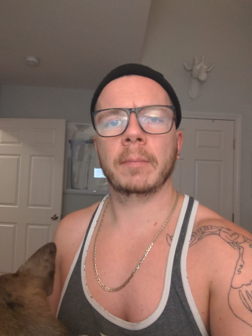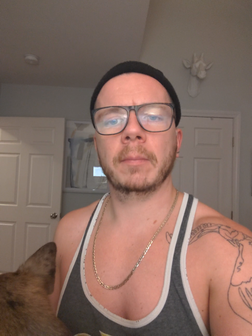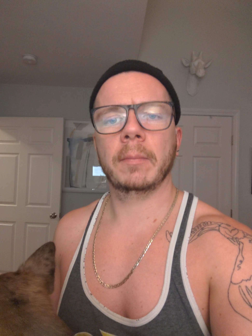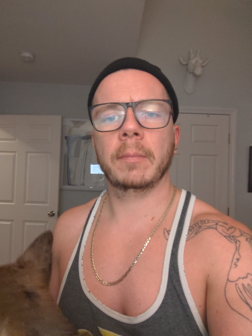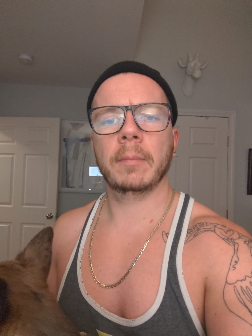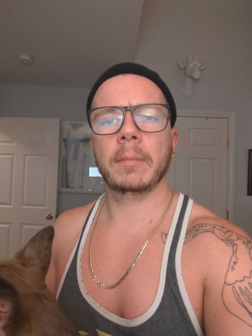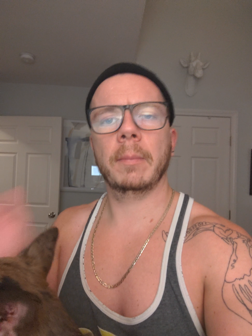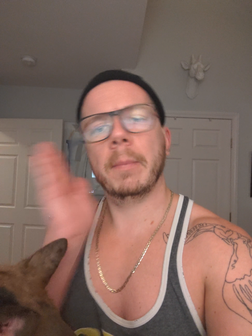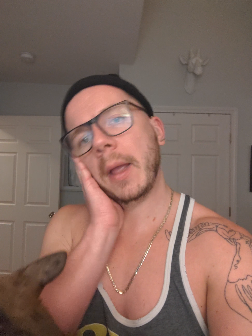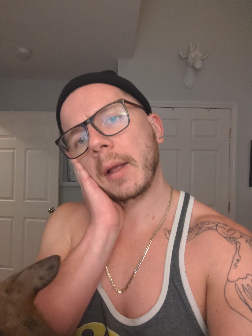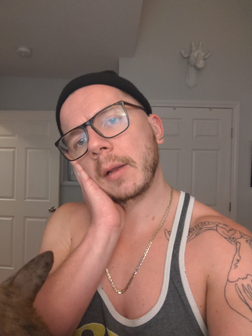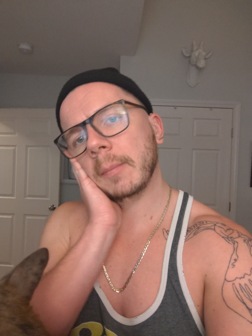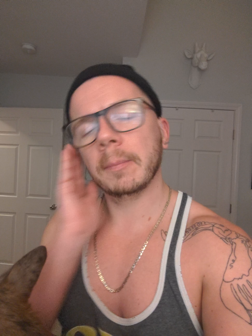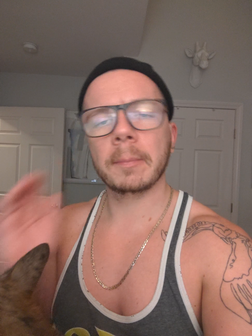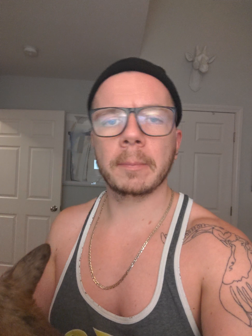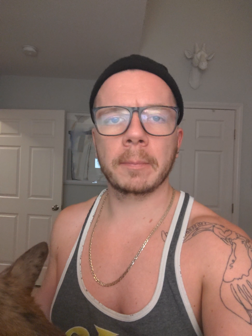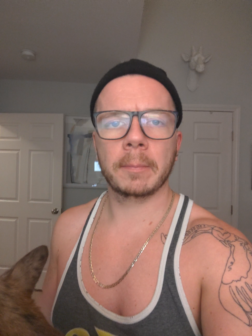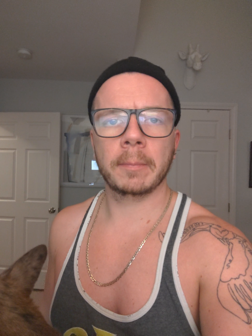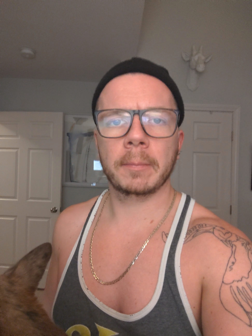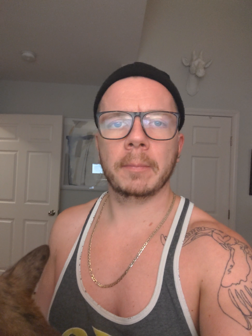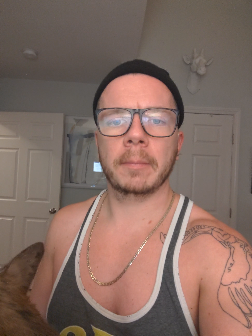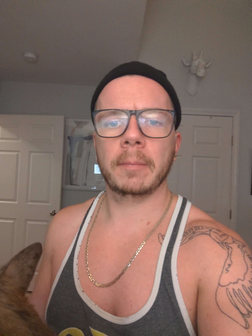bed